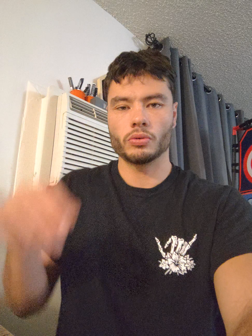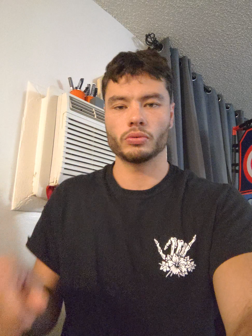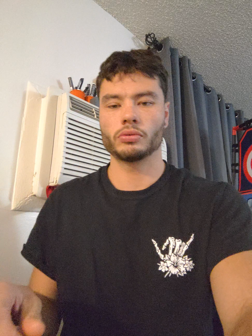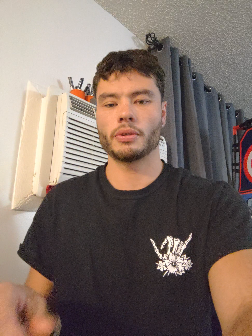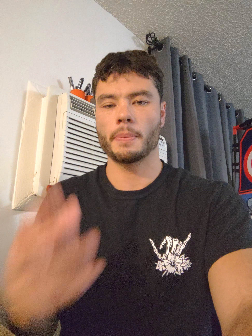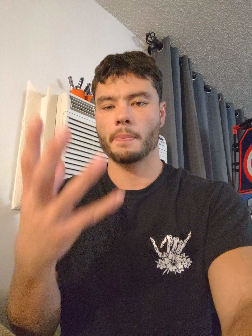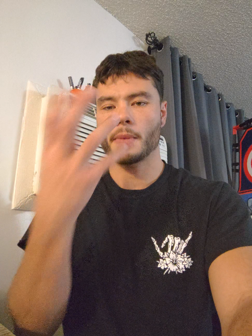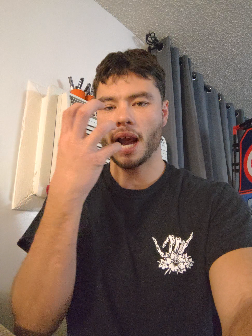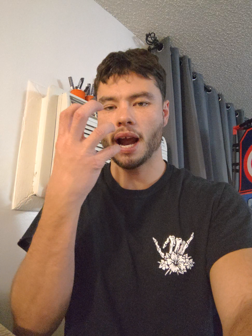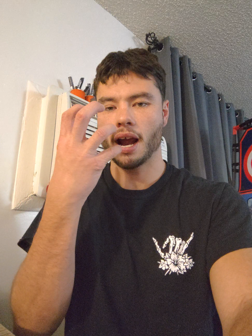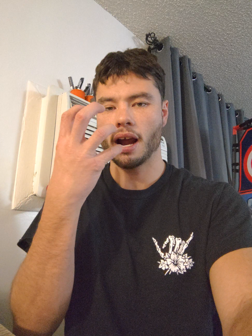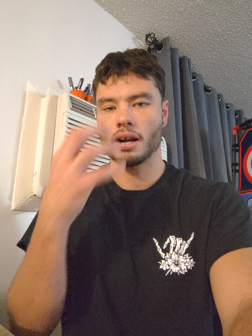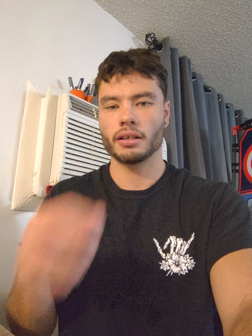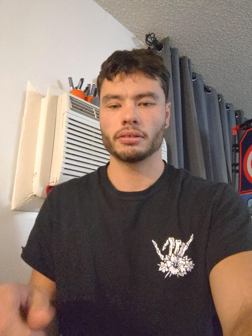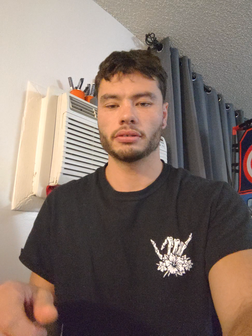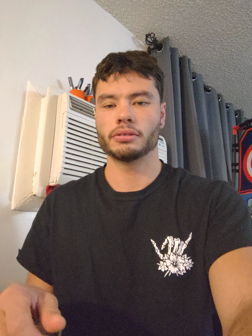mad